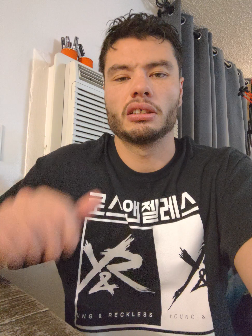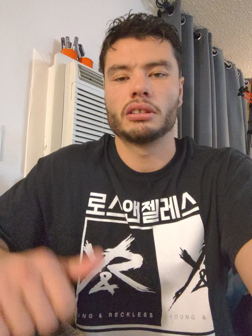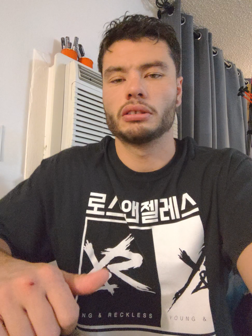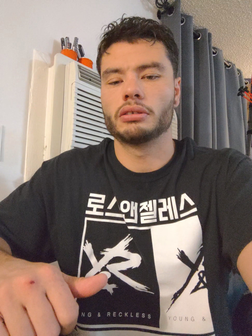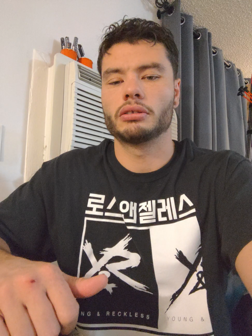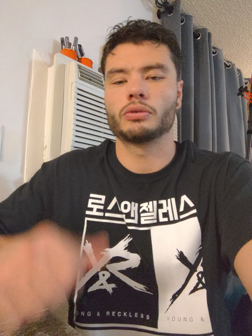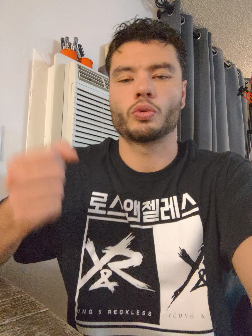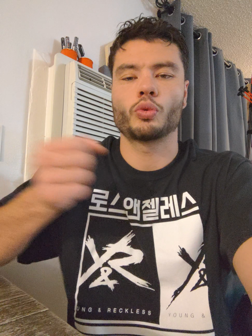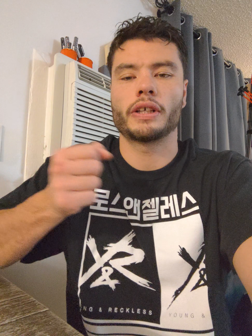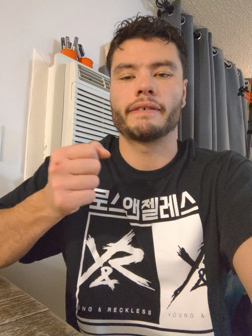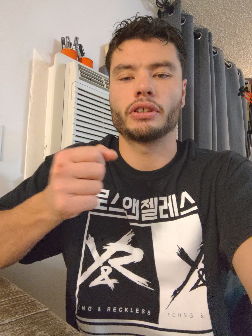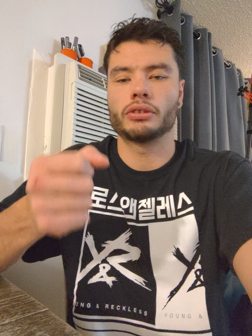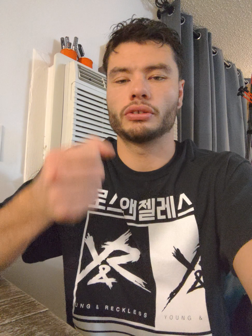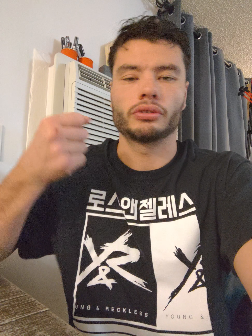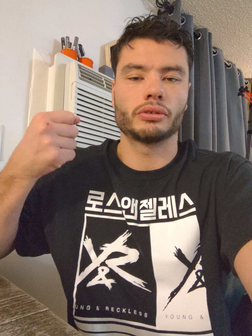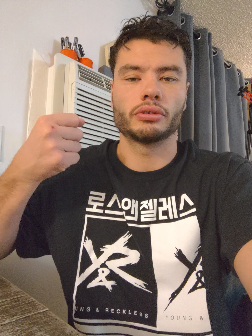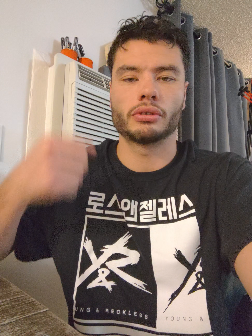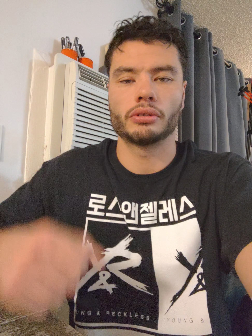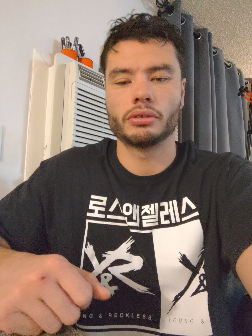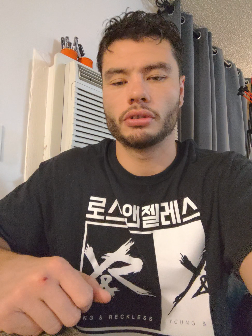refrigerator